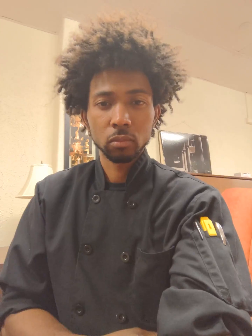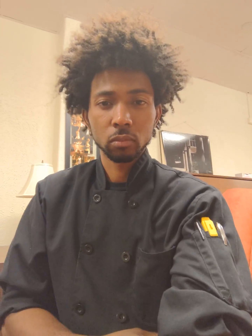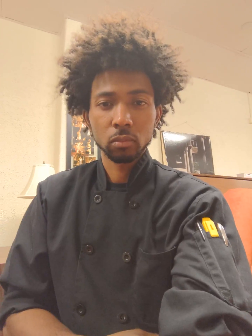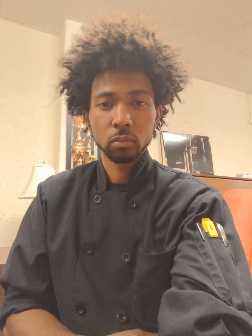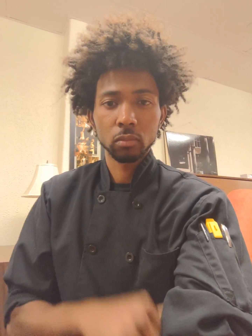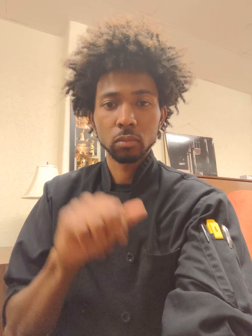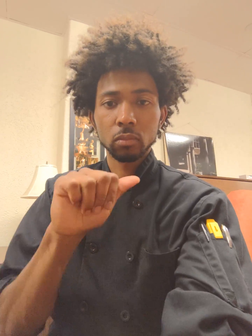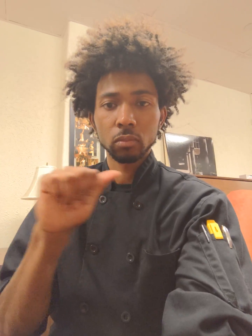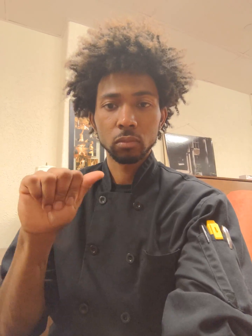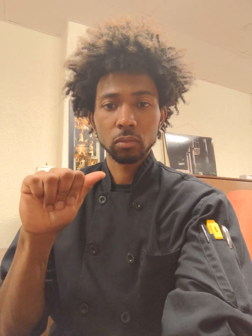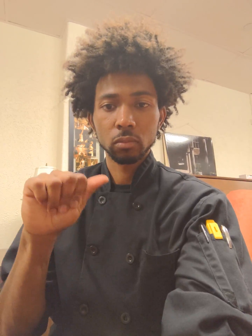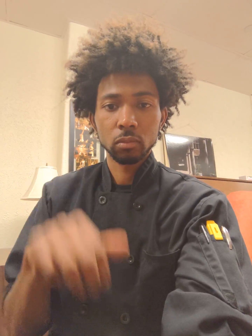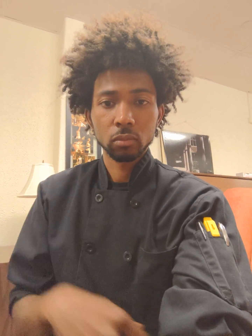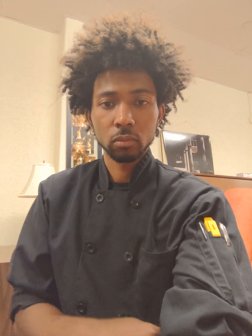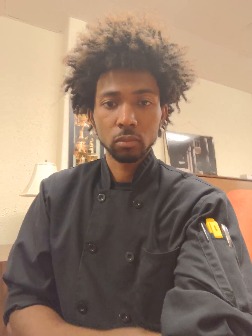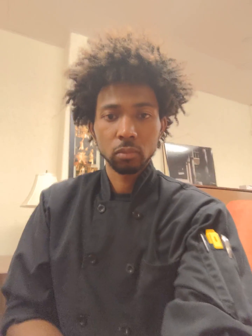a